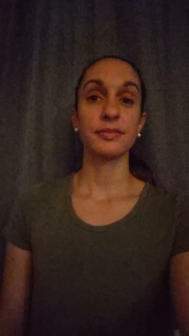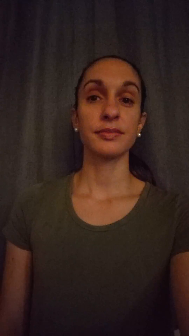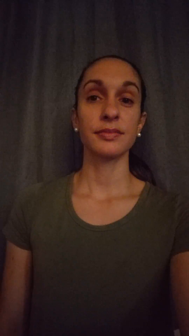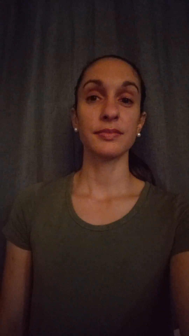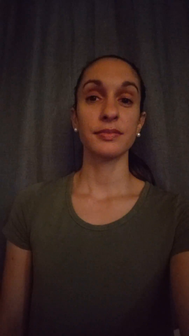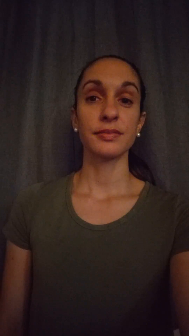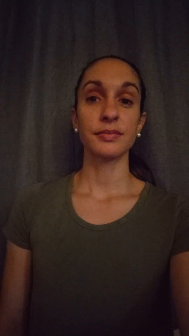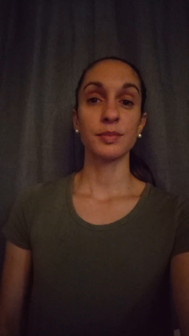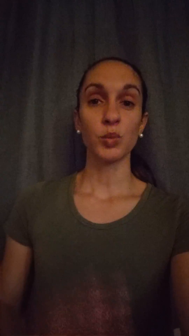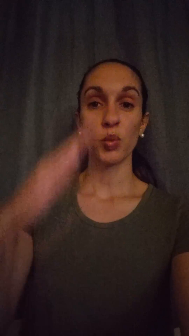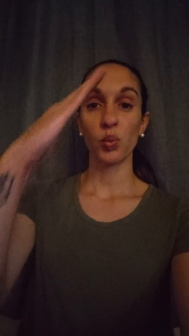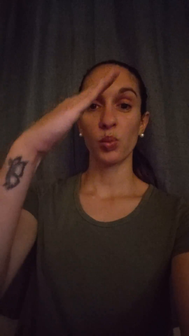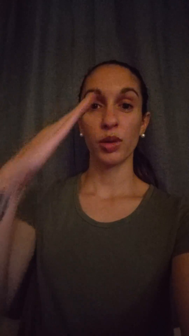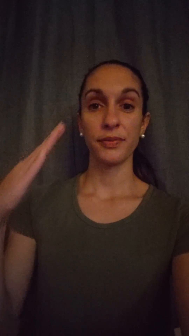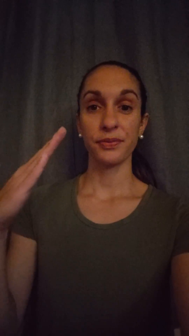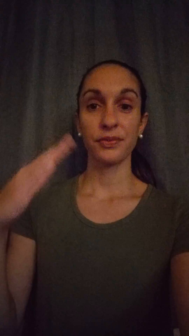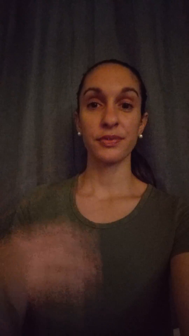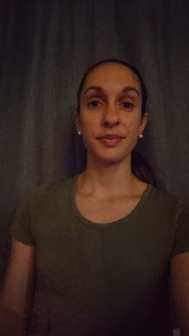roof